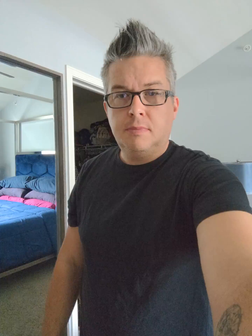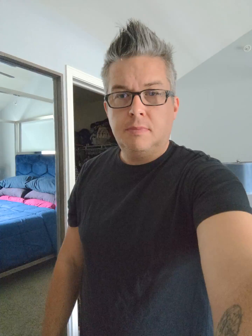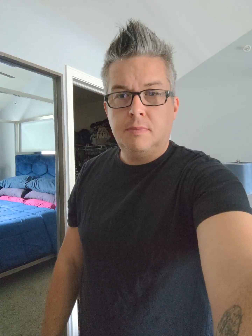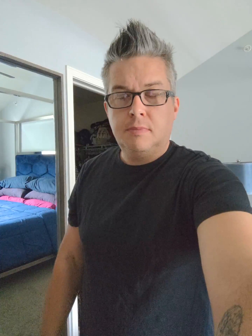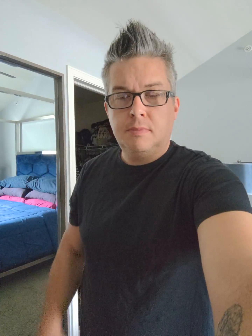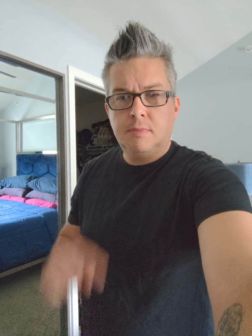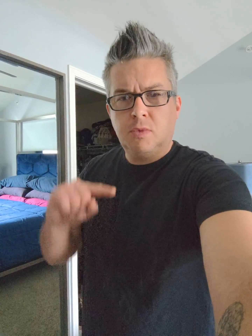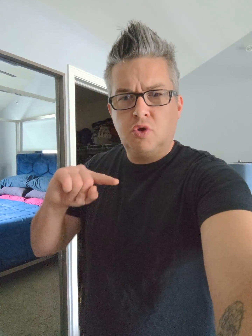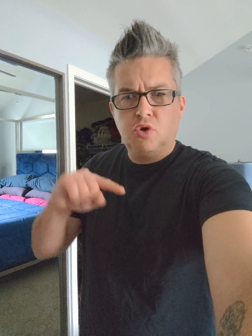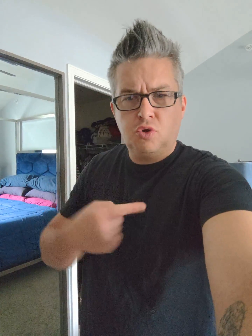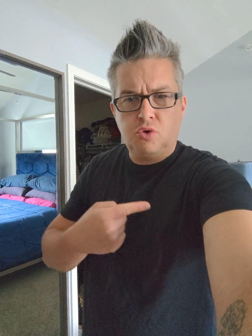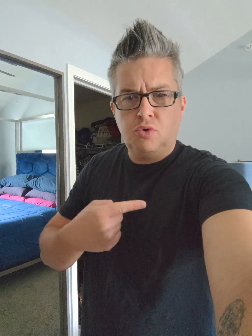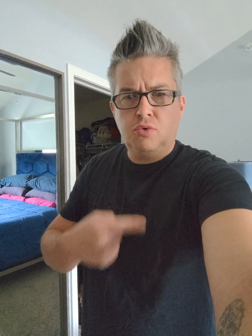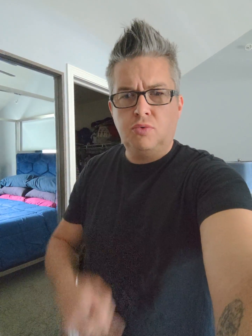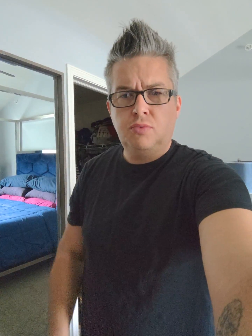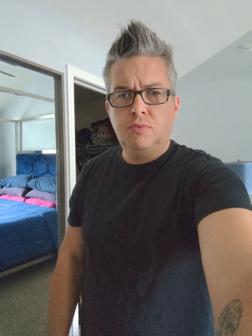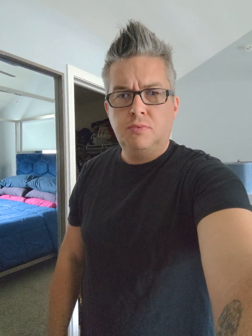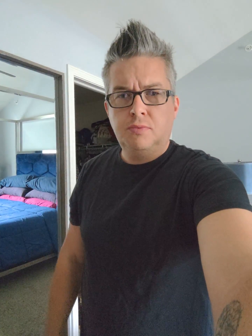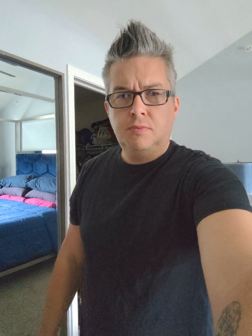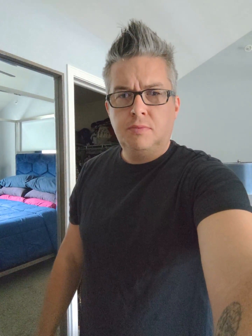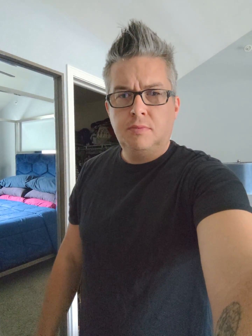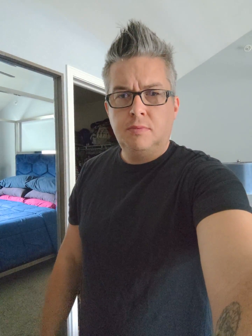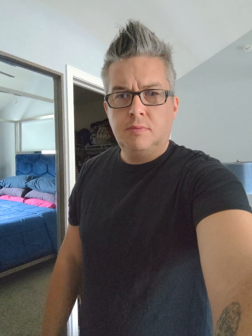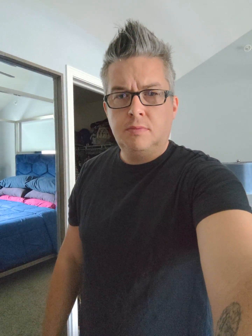hurt